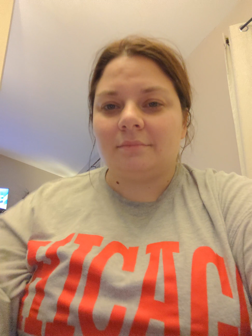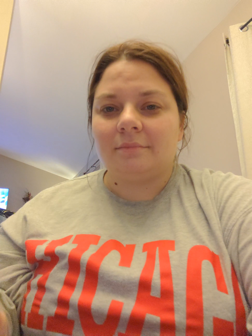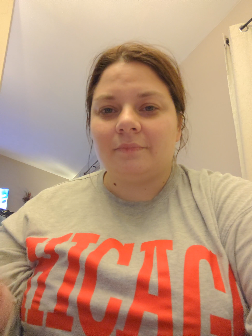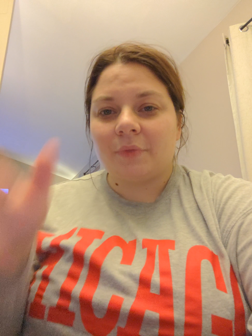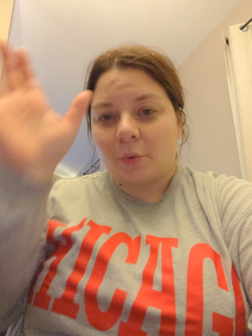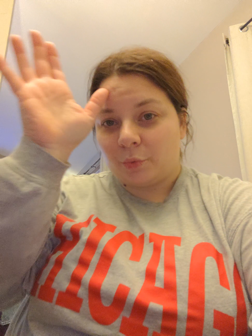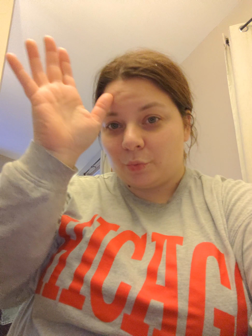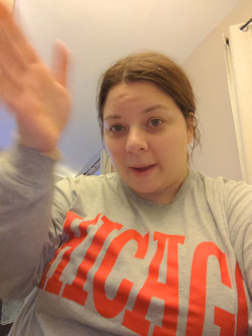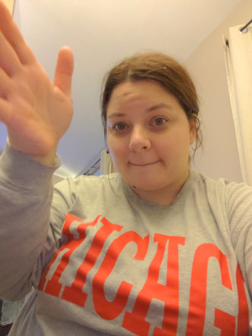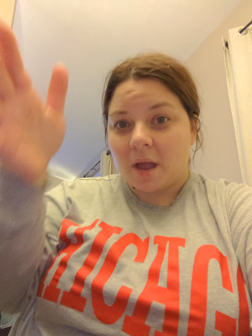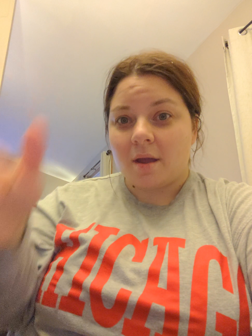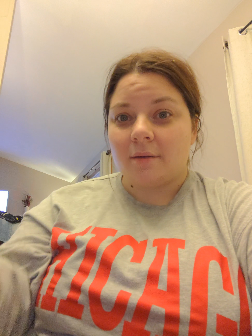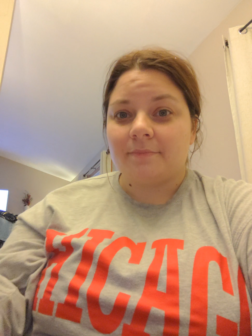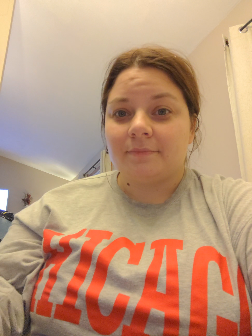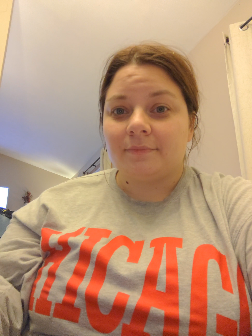grandpa